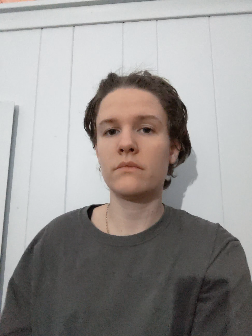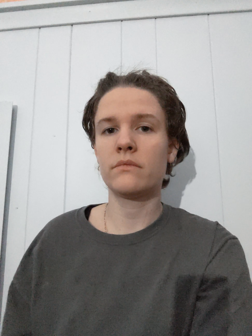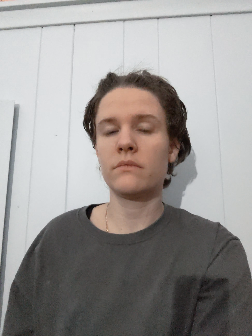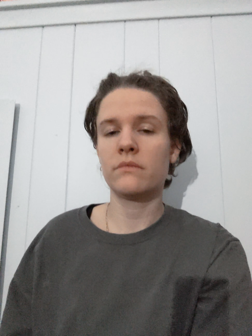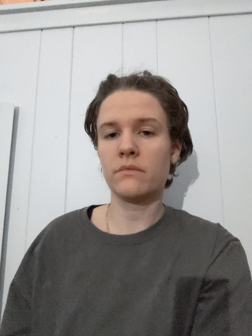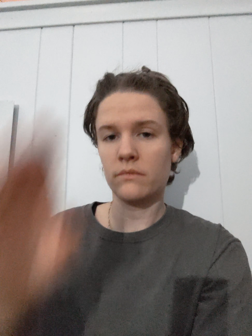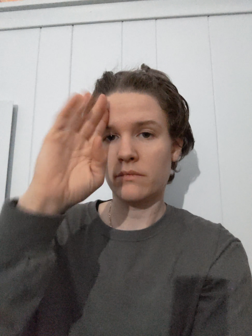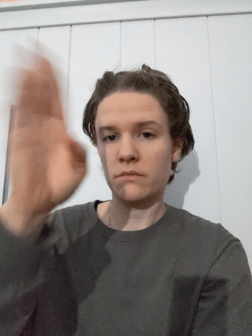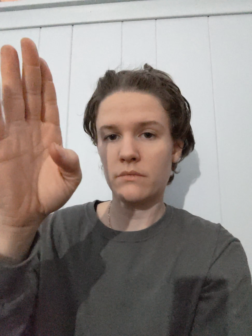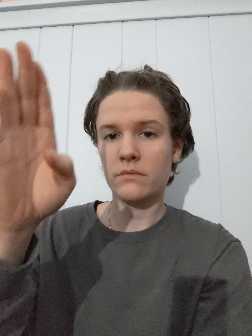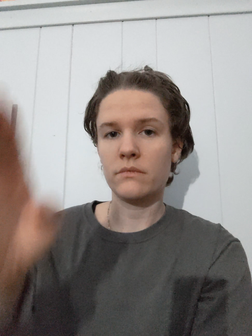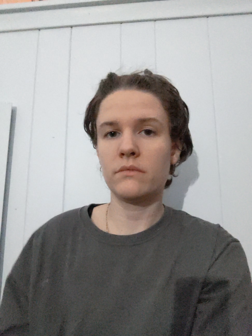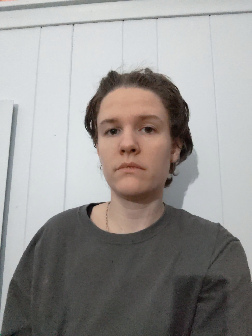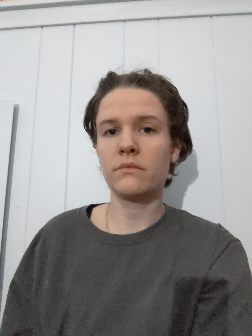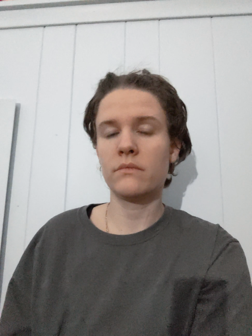hello